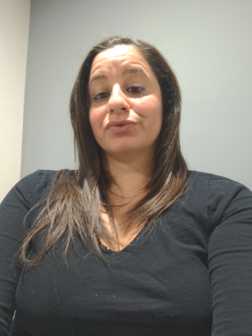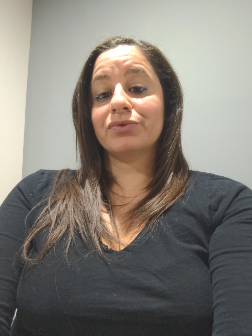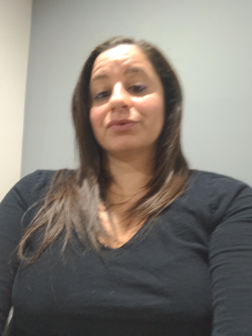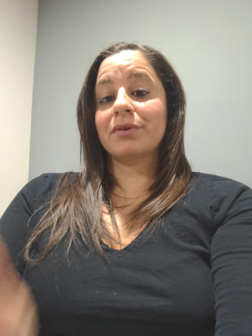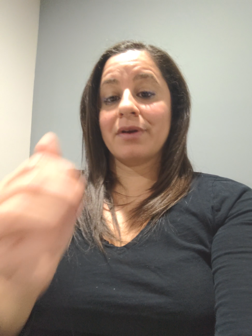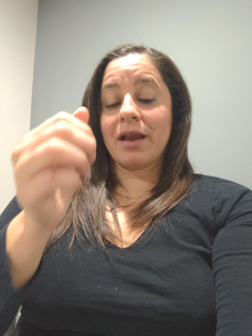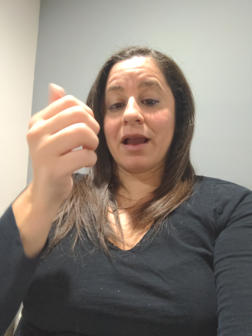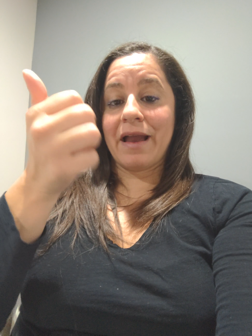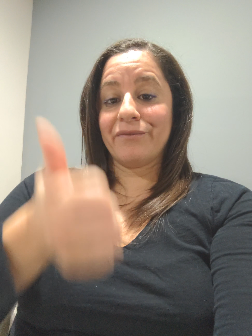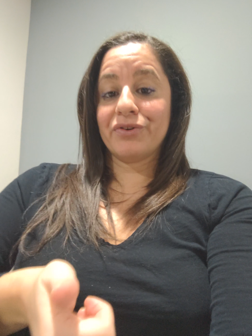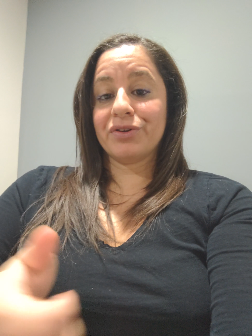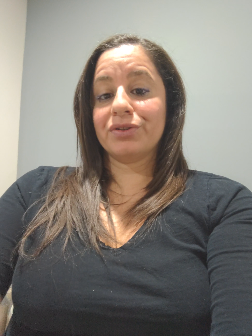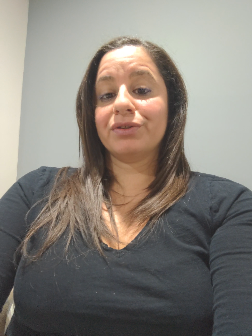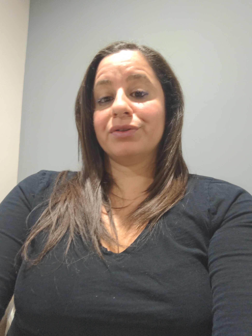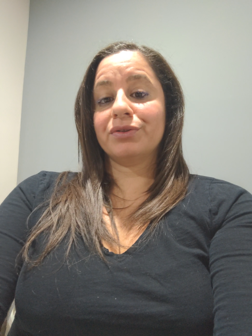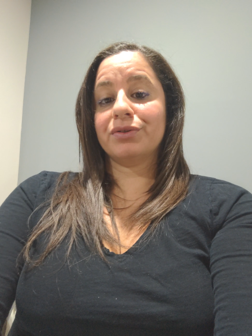every